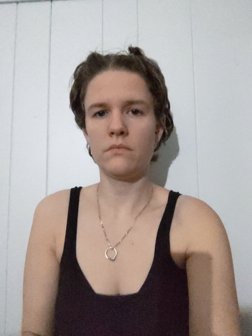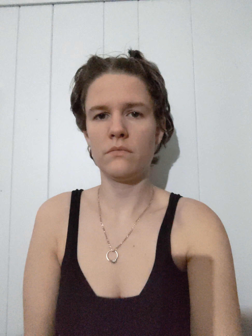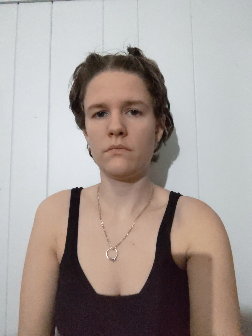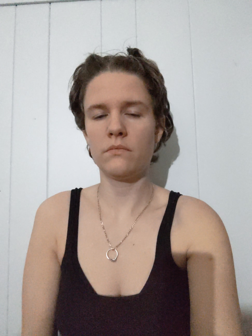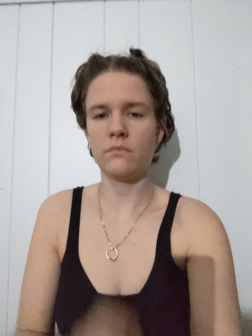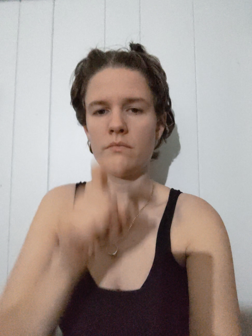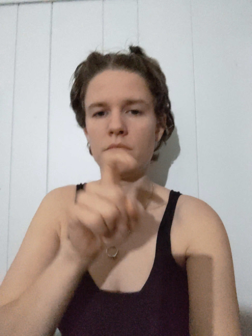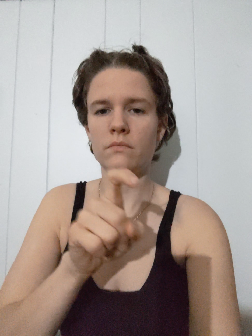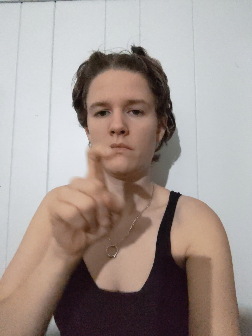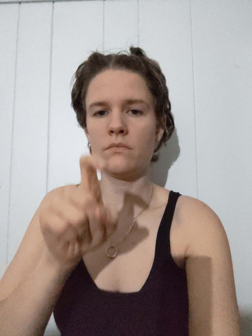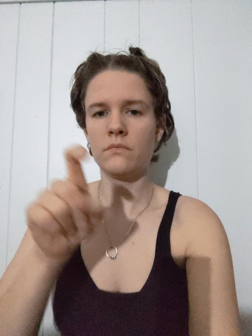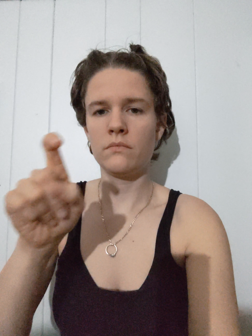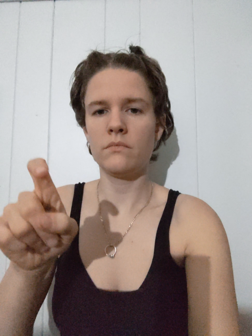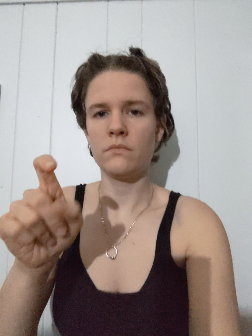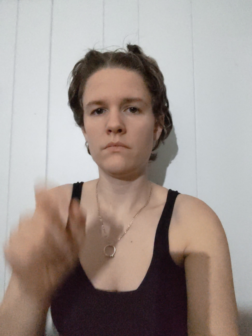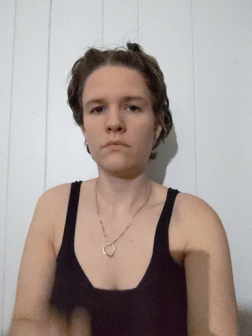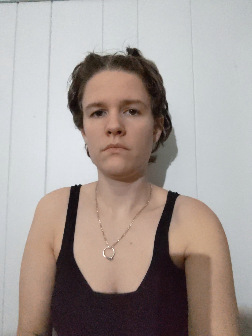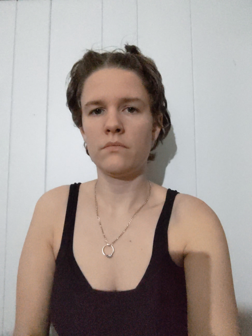closet